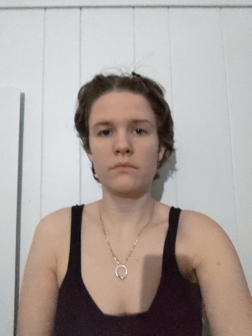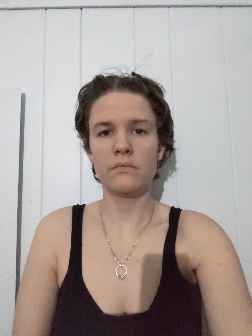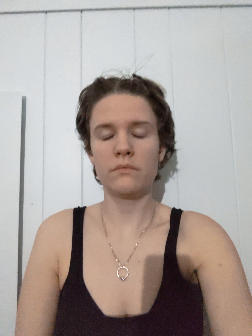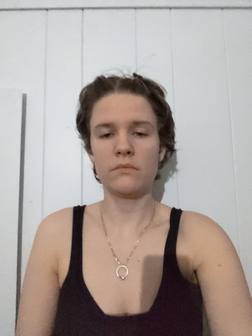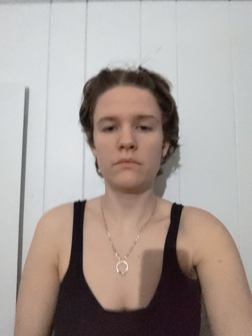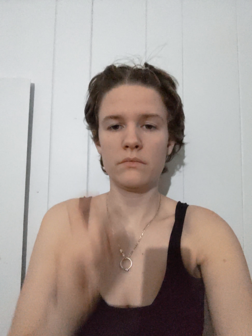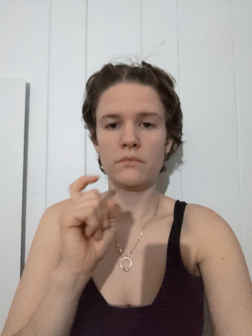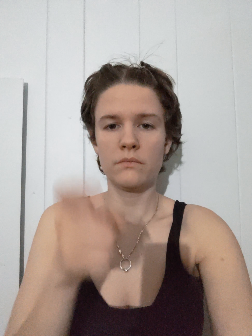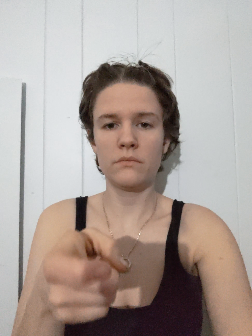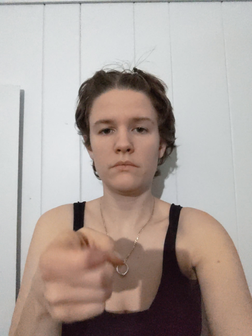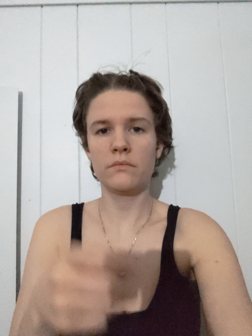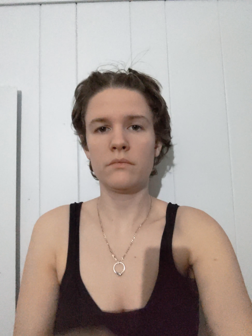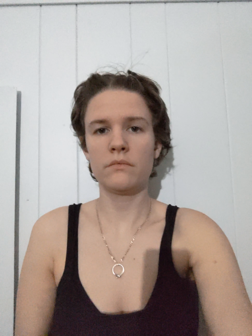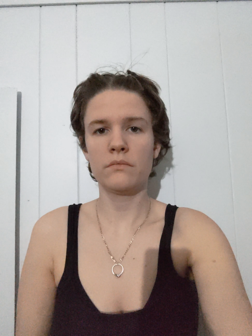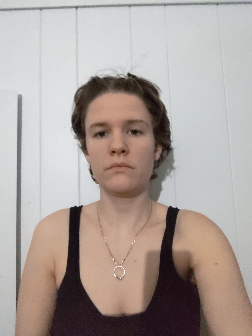give